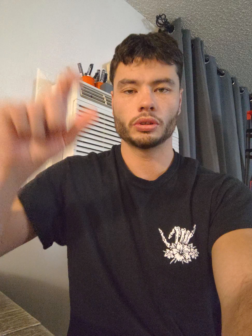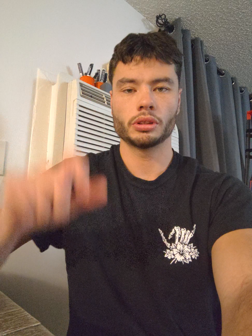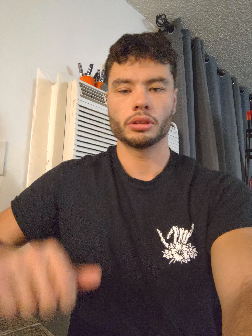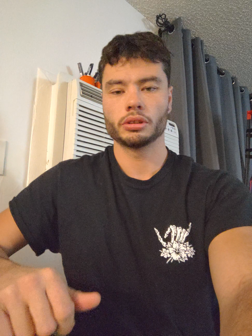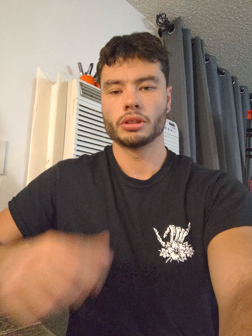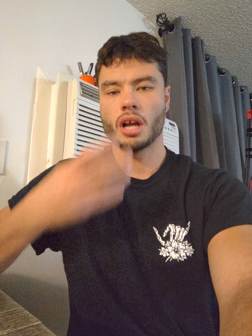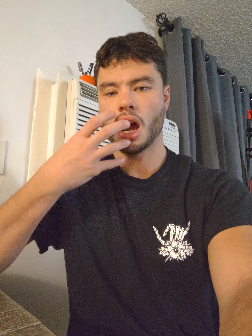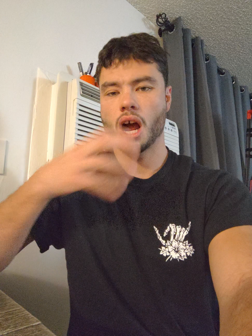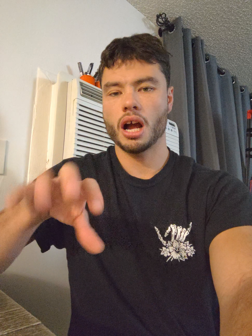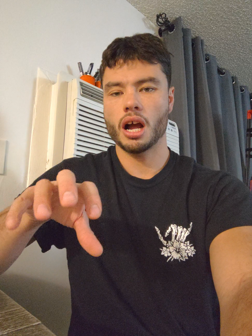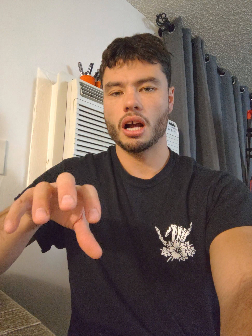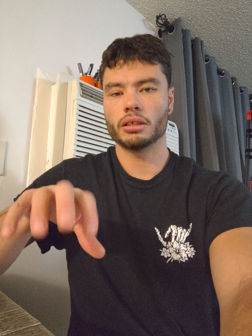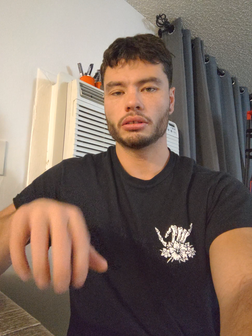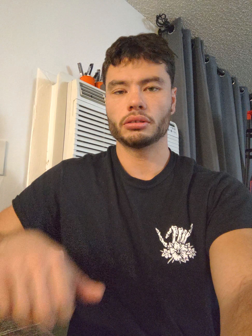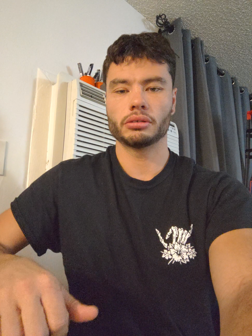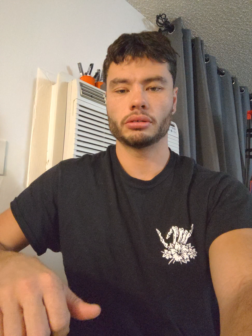hot